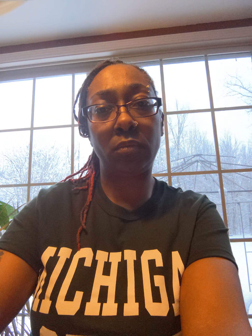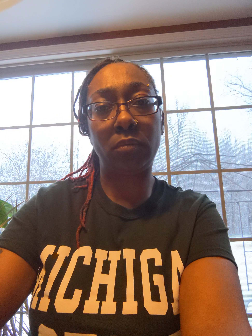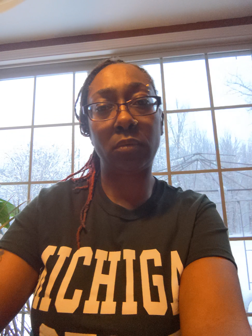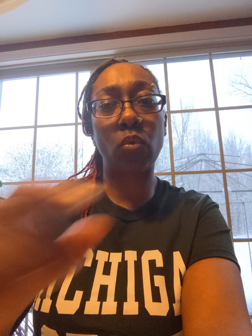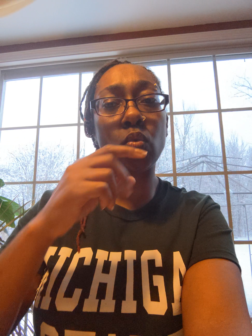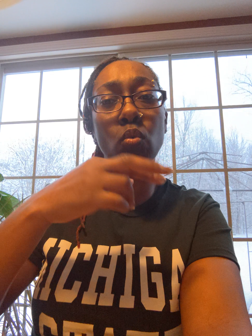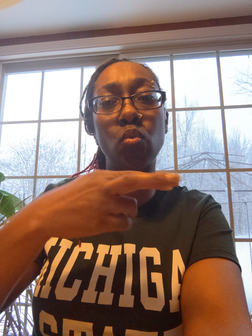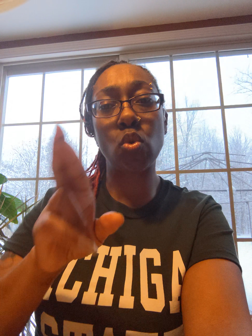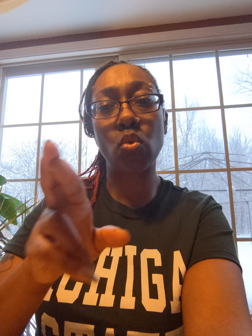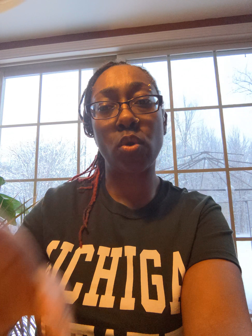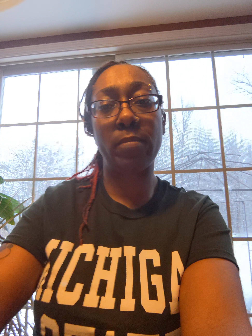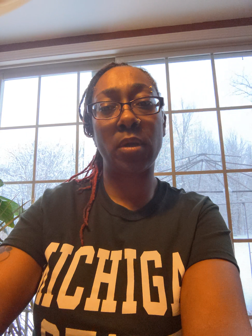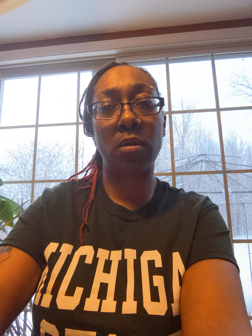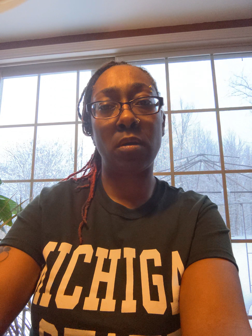room